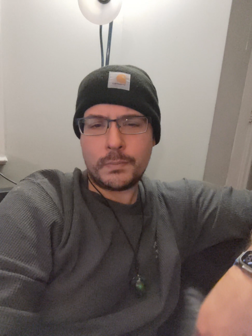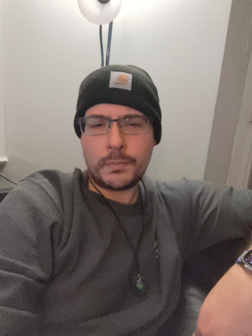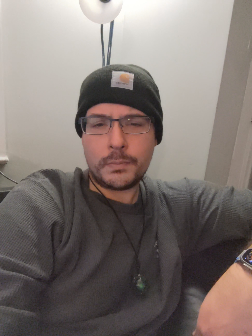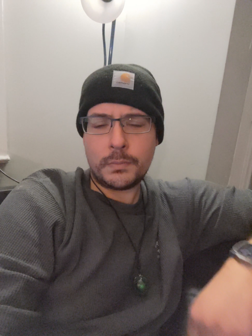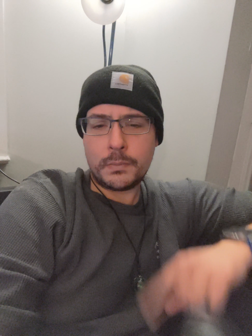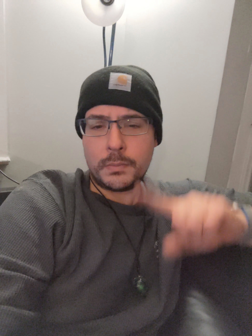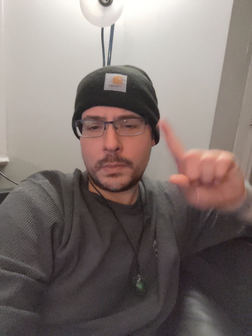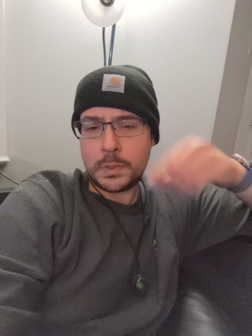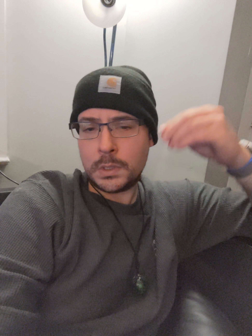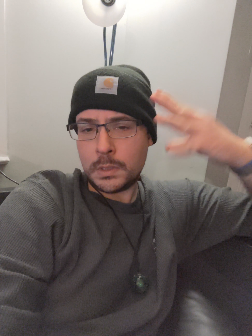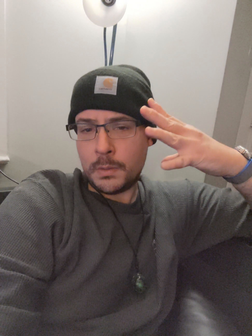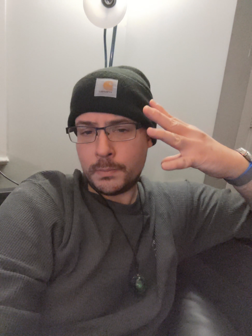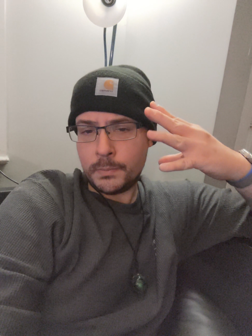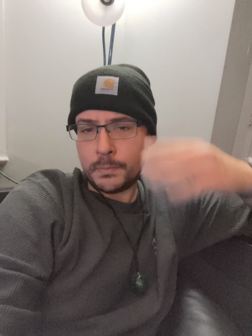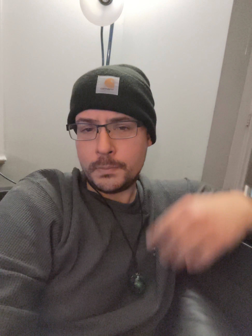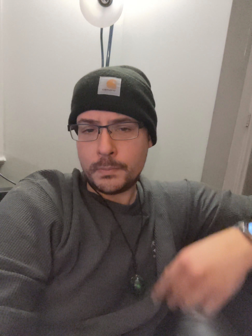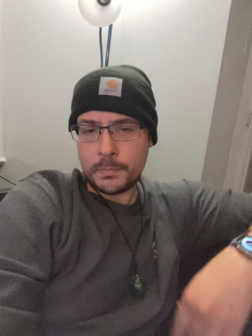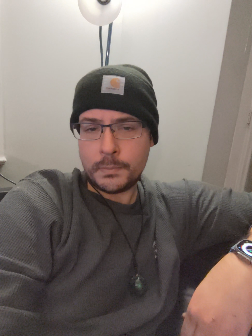sun